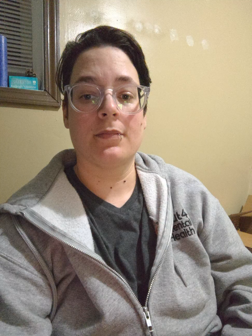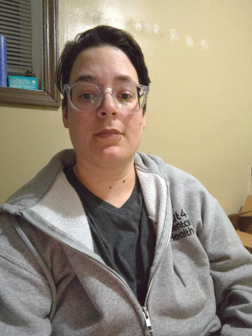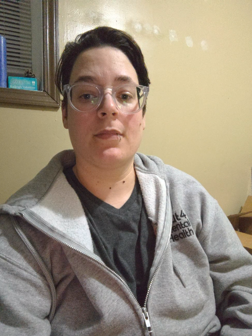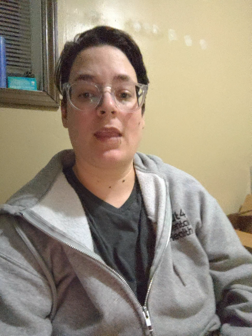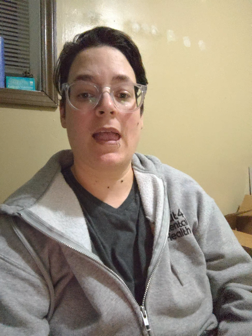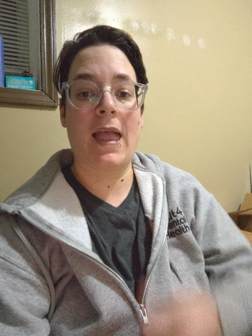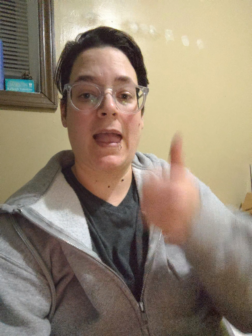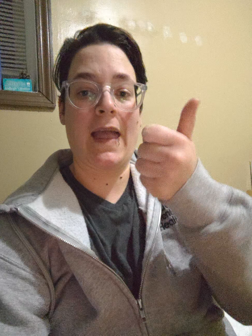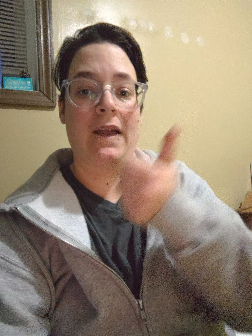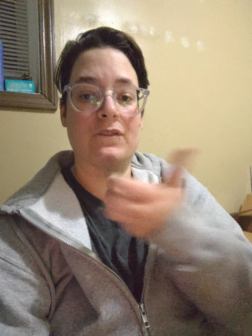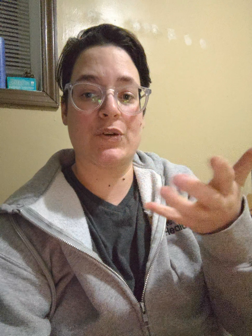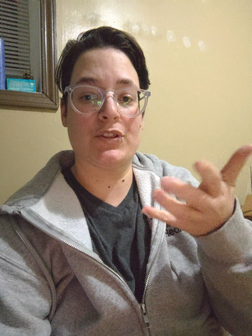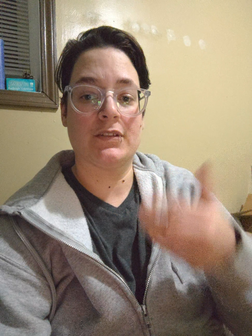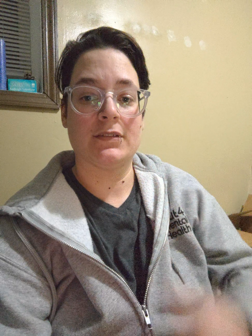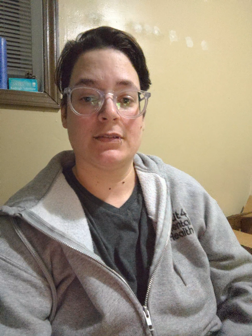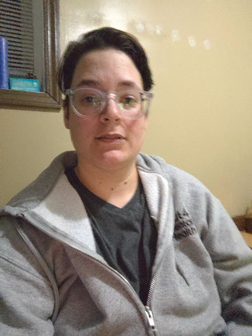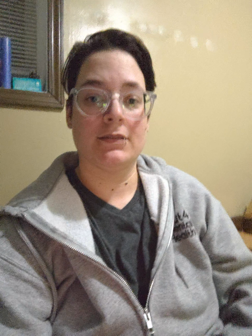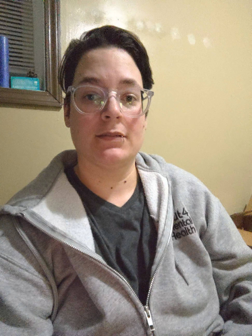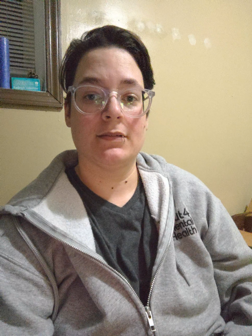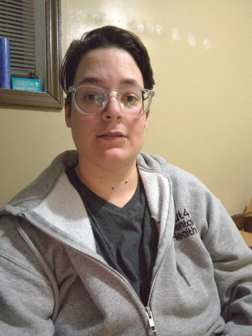every